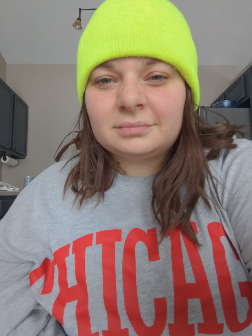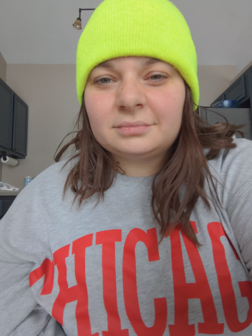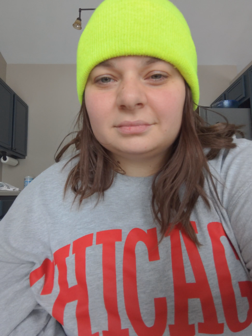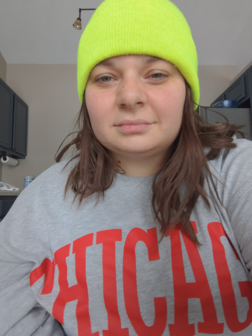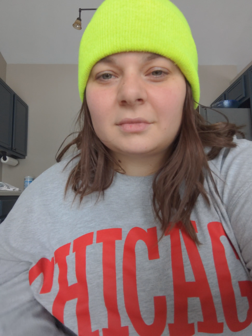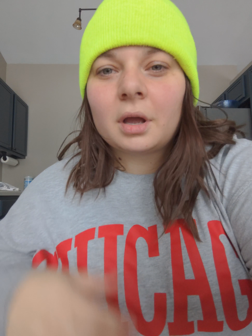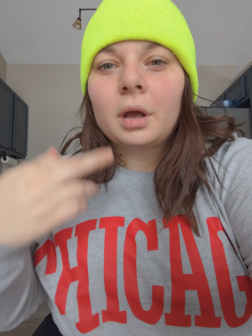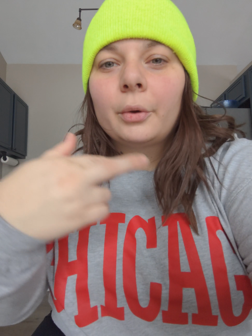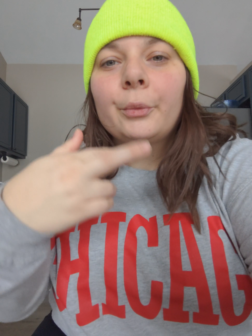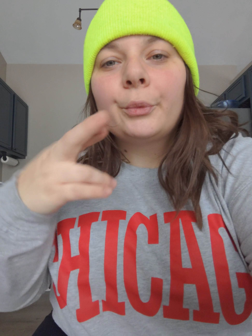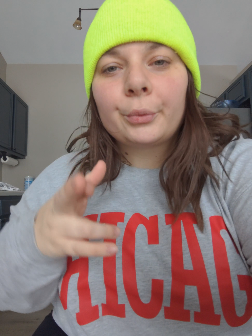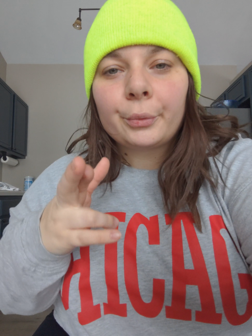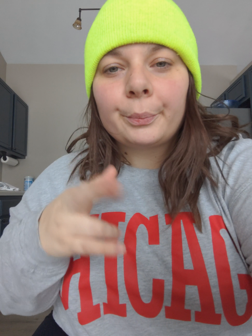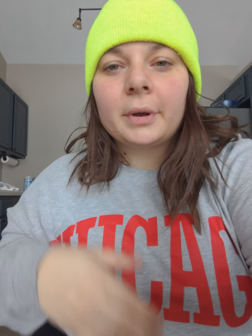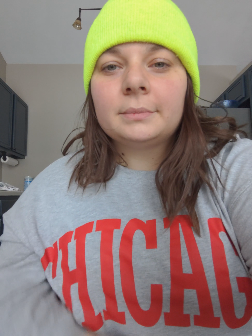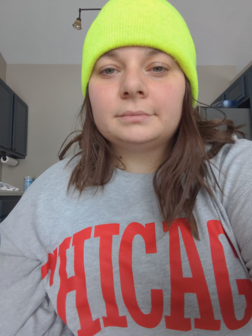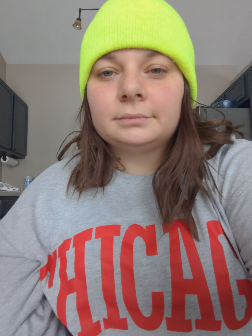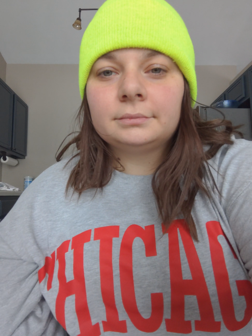room